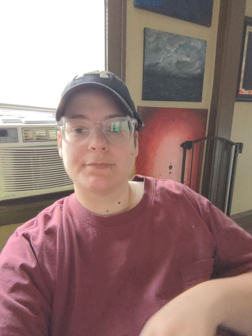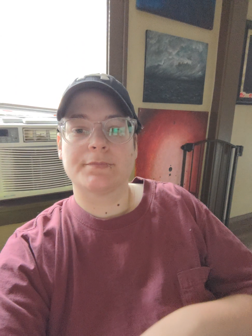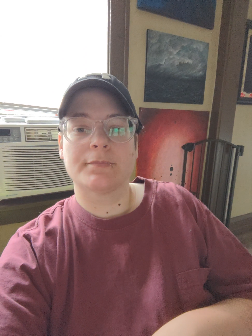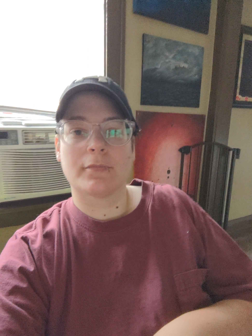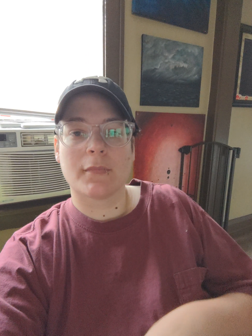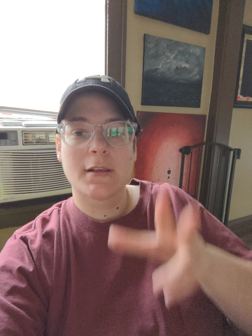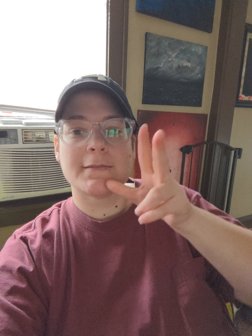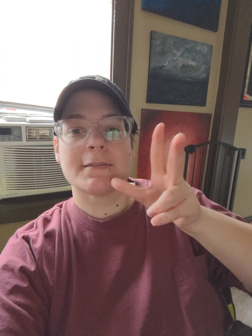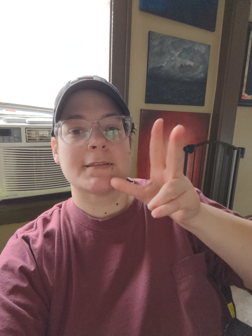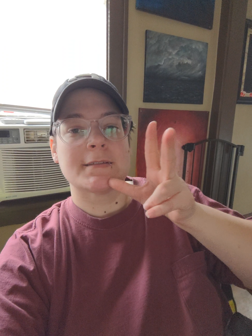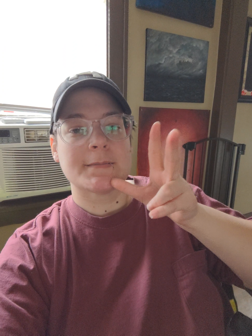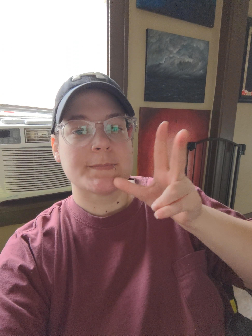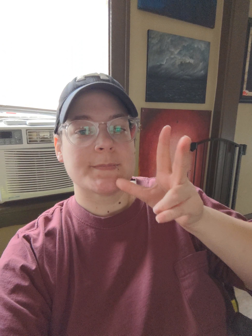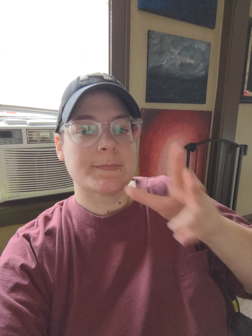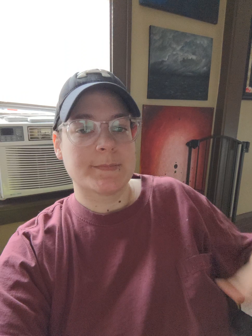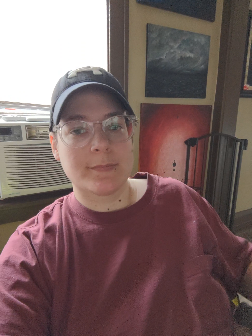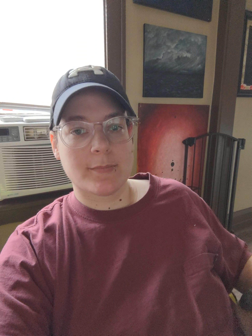hen